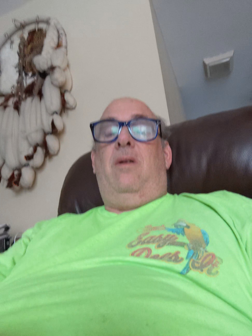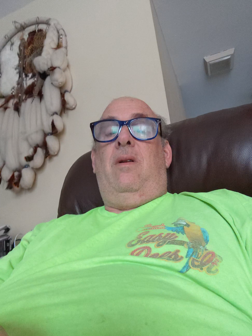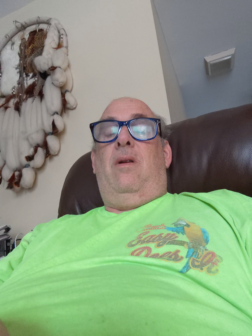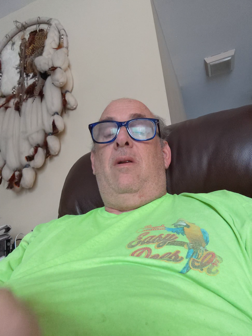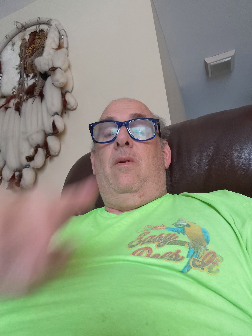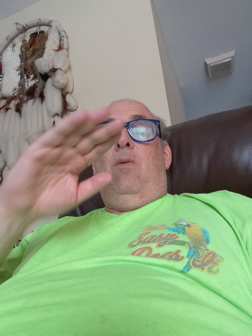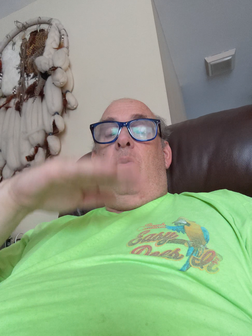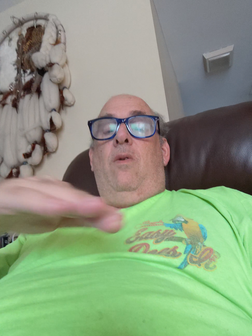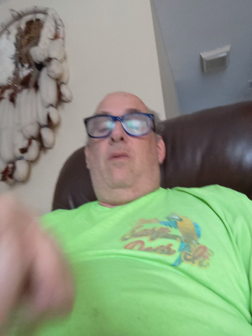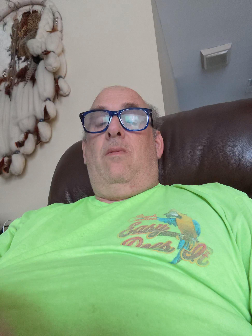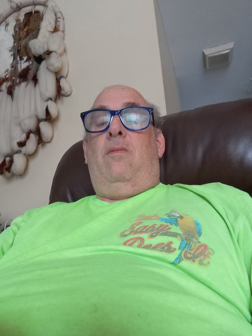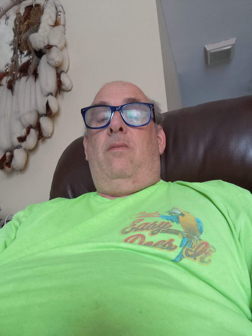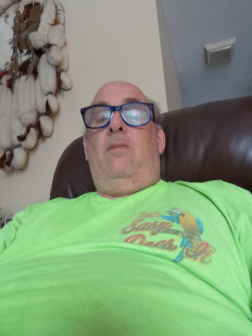on